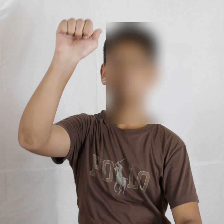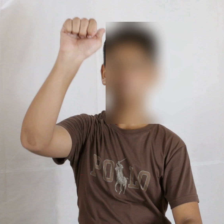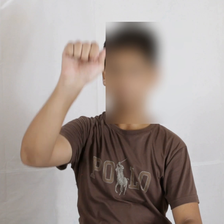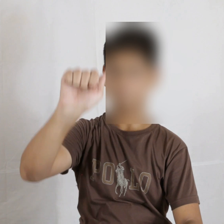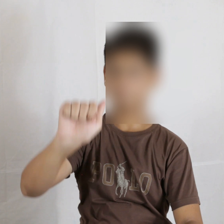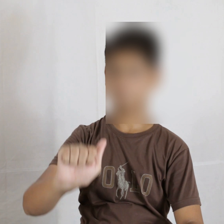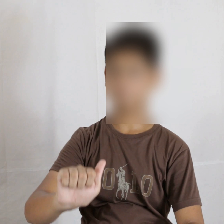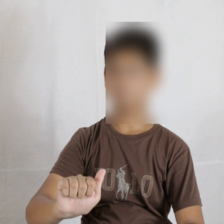آ